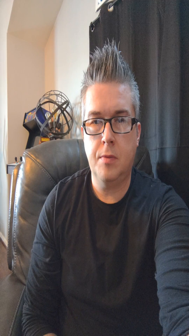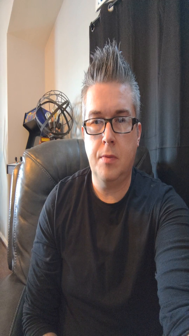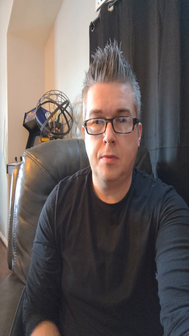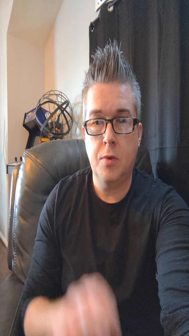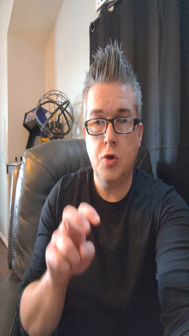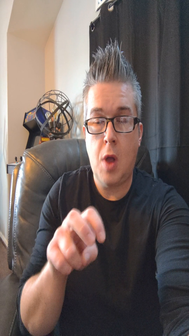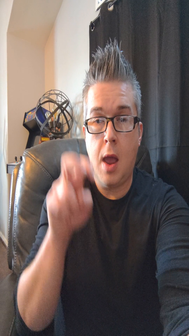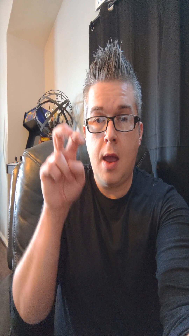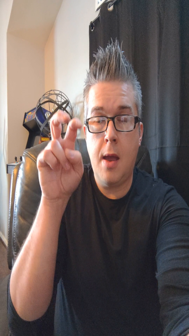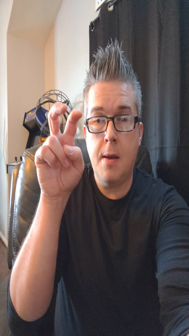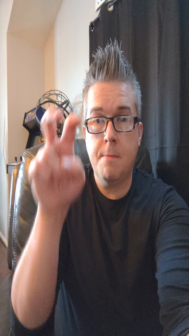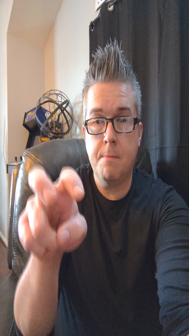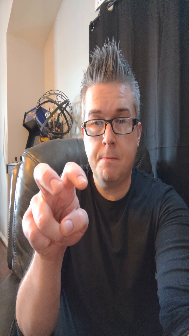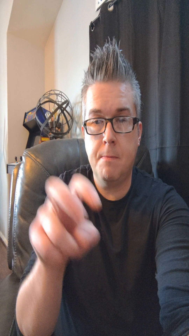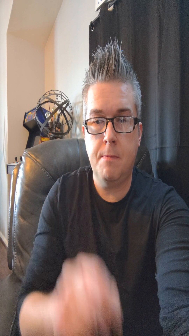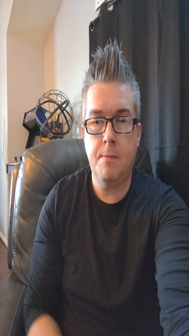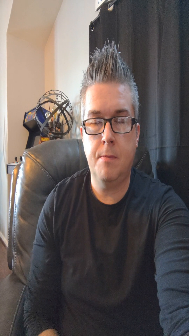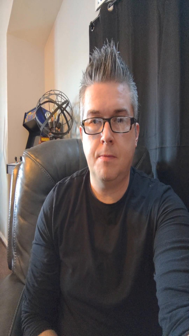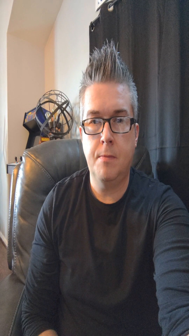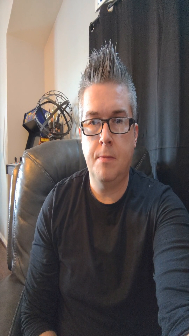jump